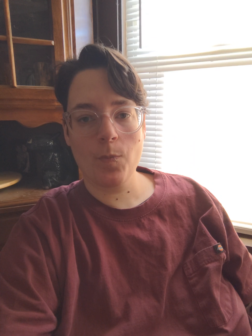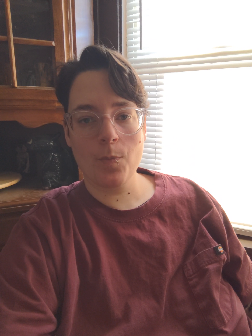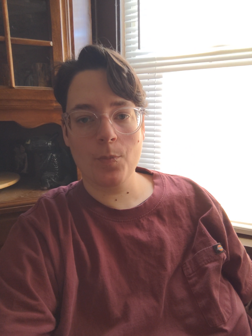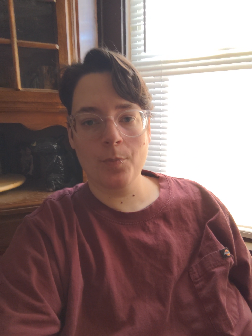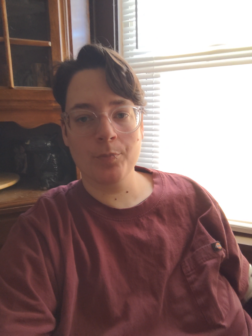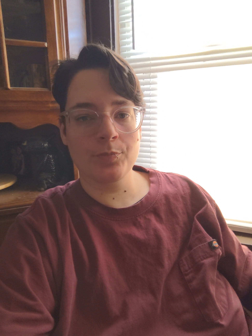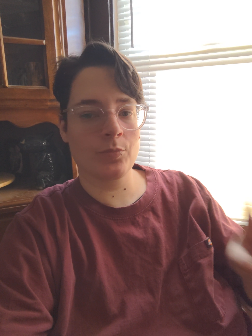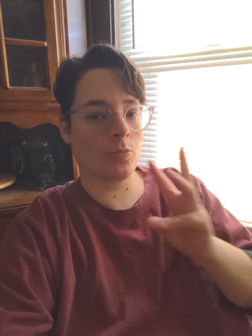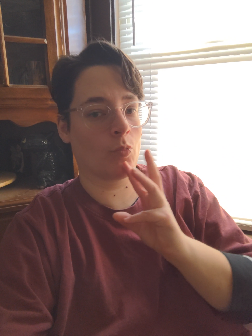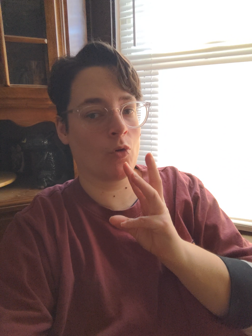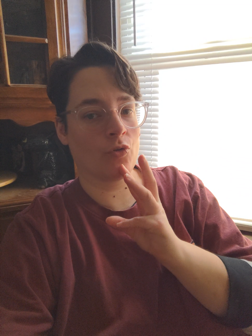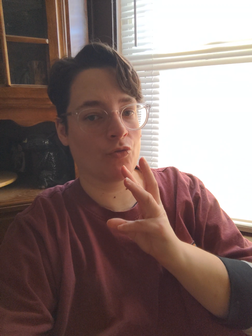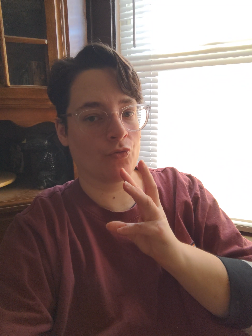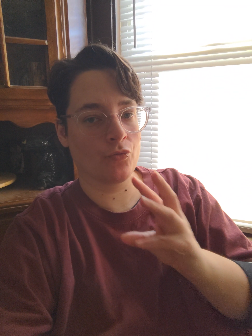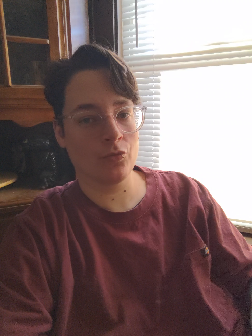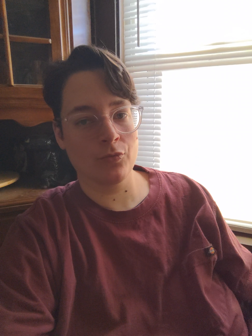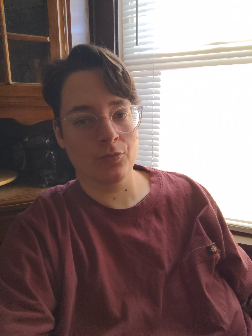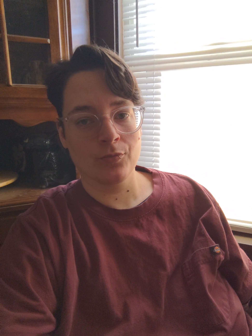water